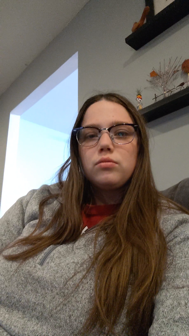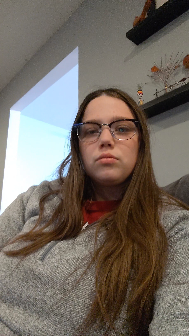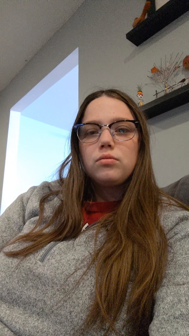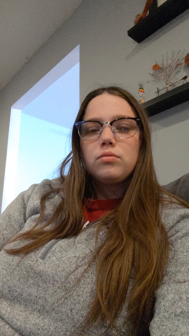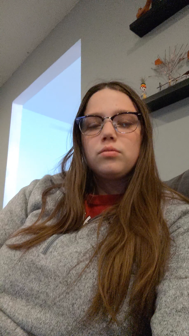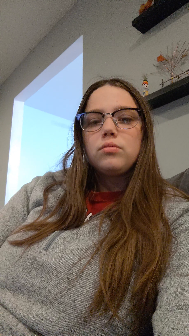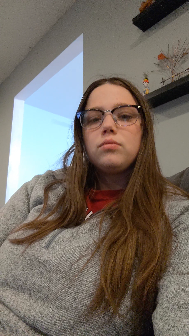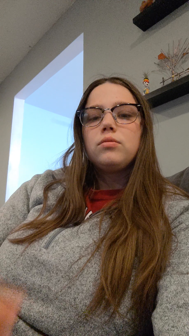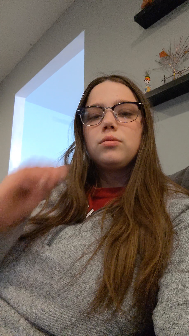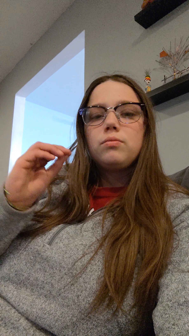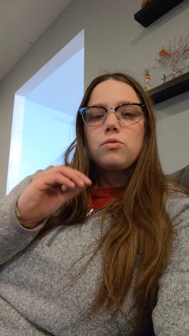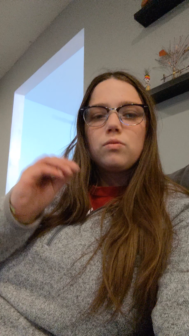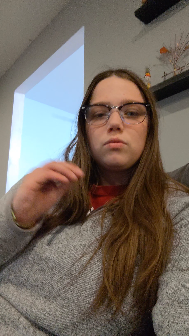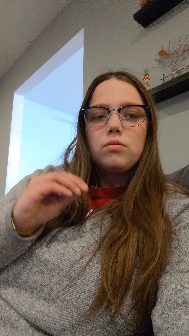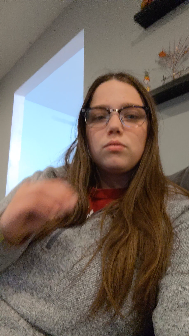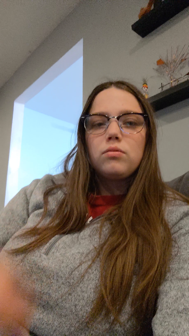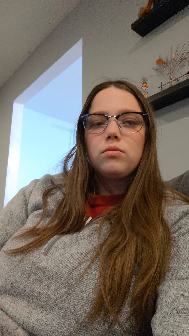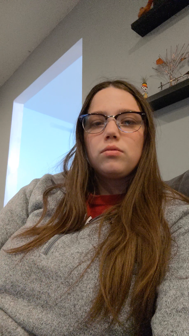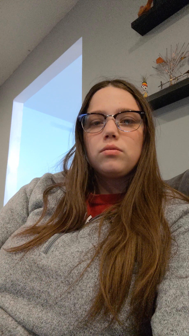more